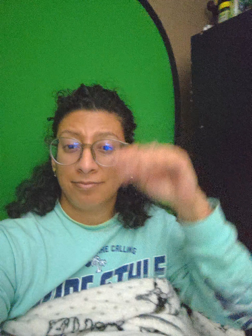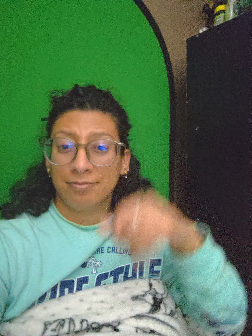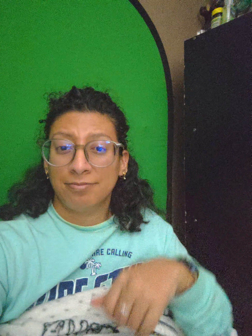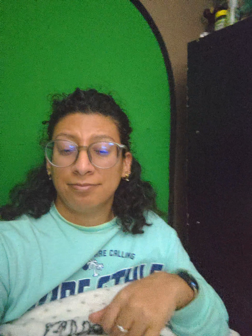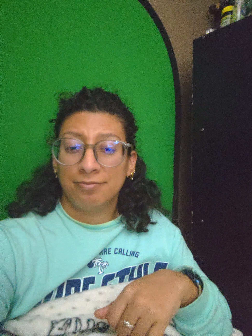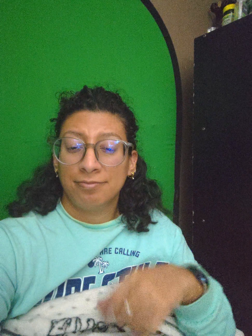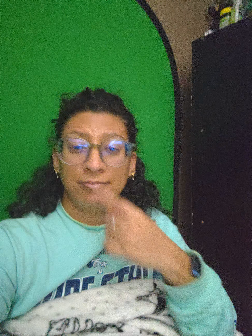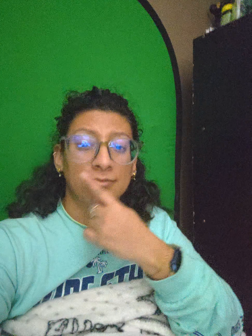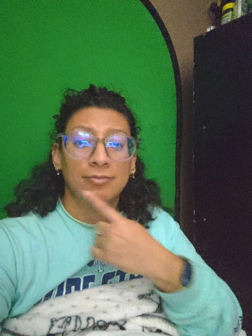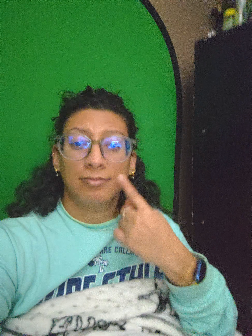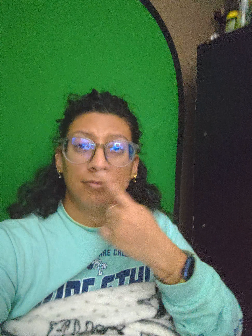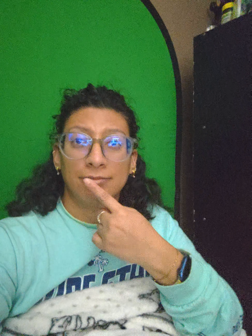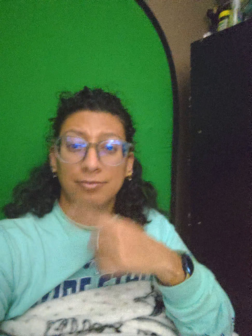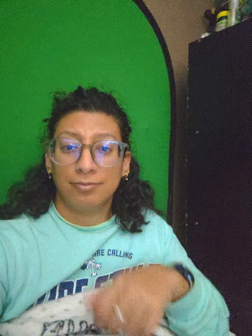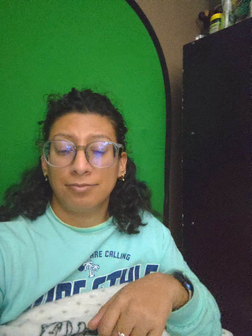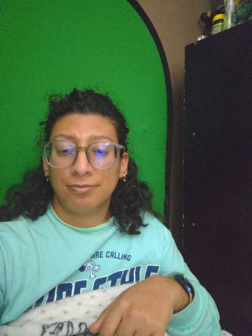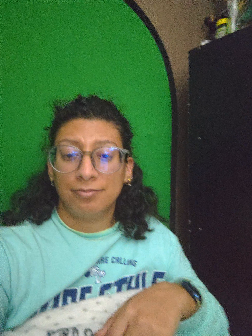mouth